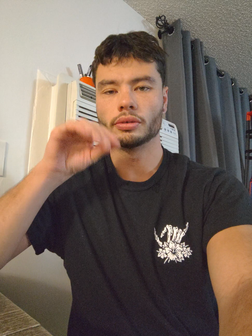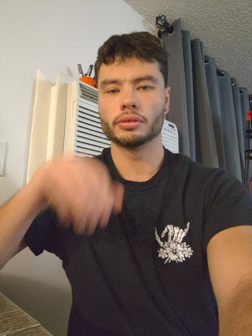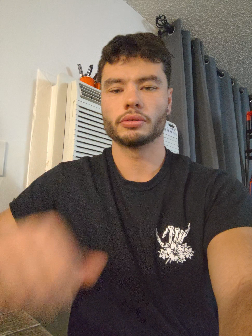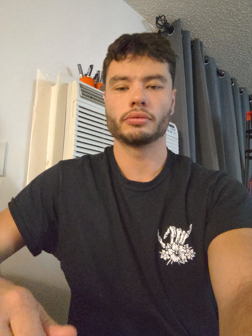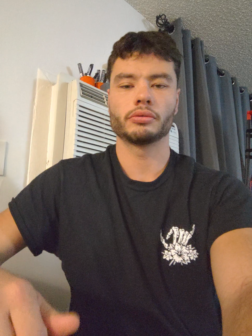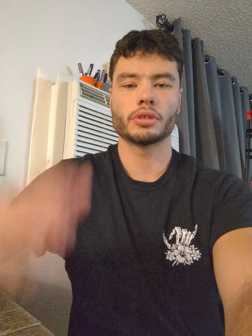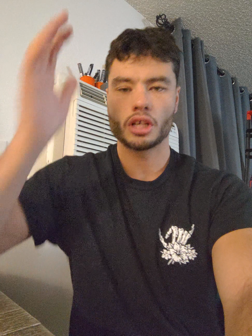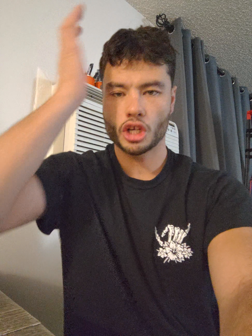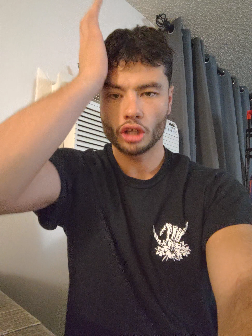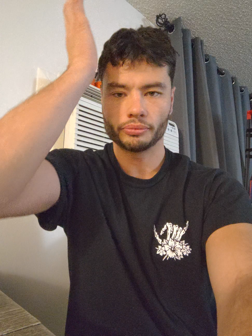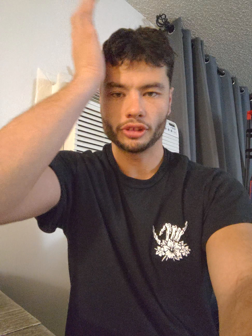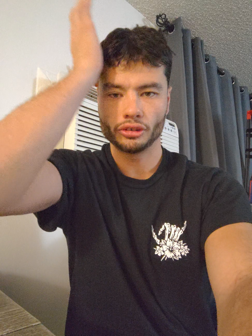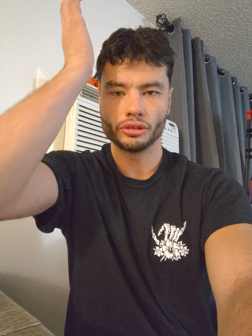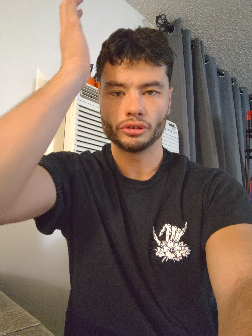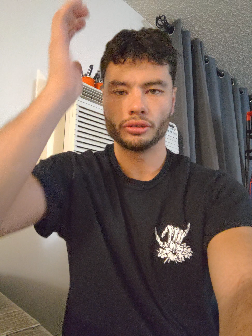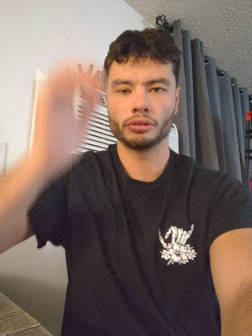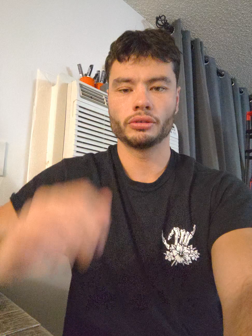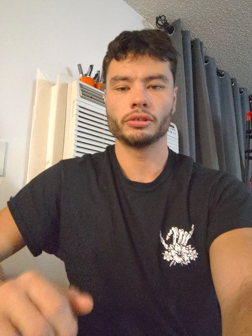garbage